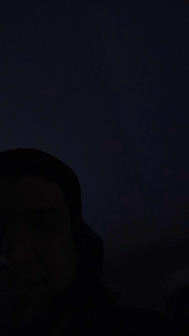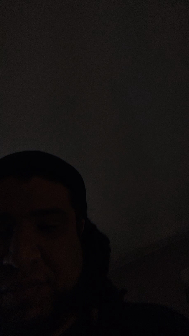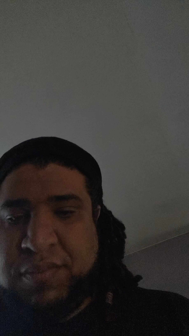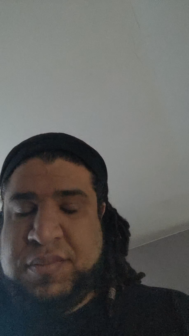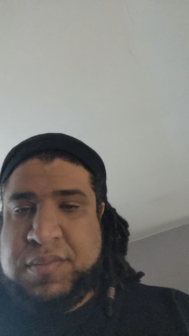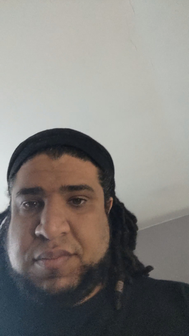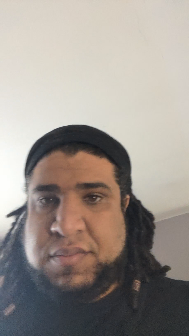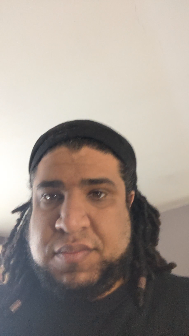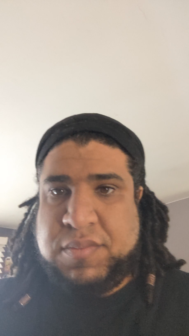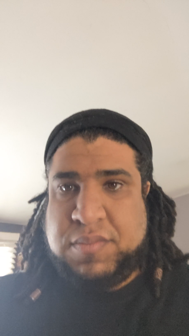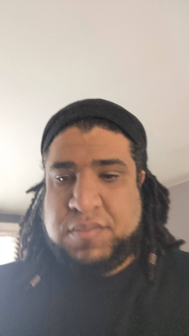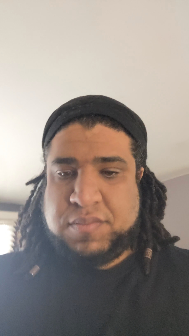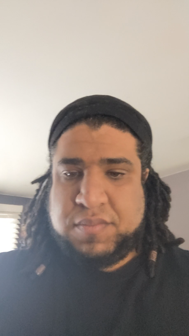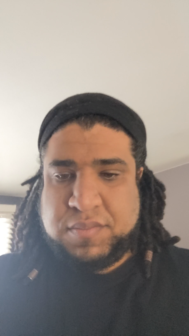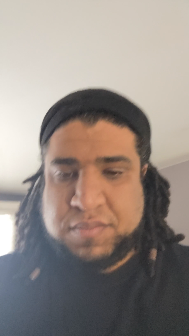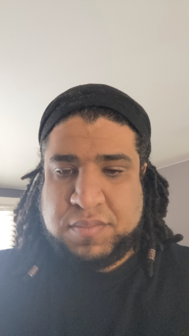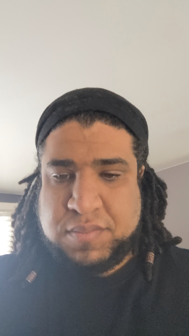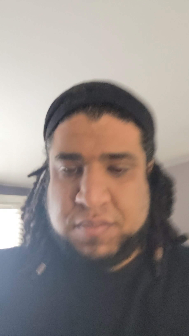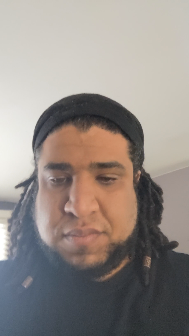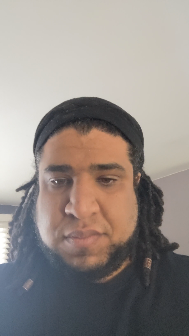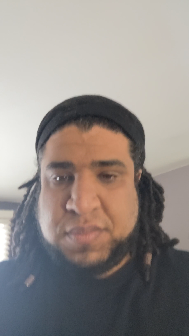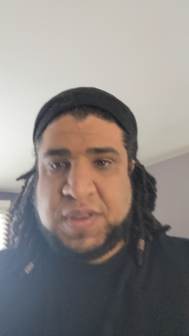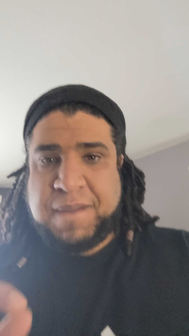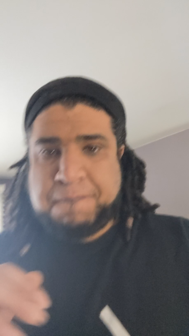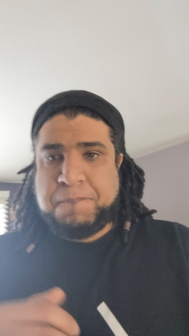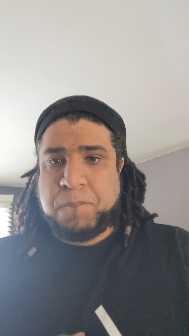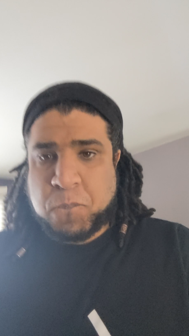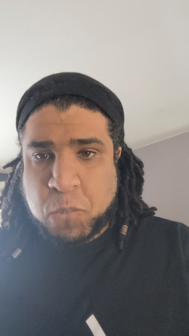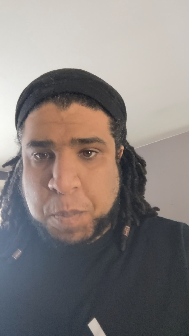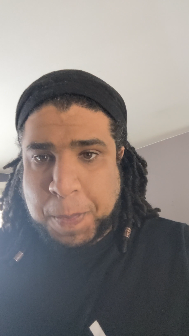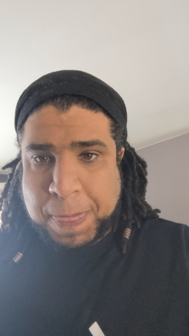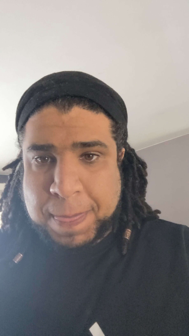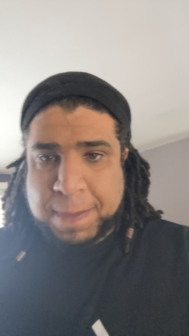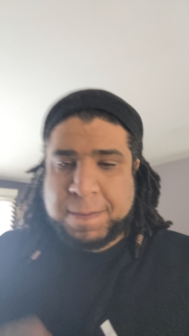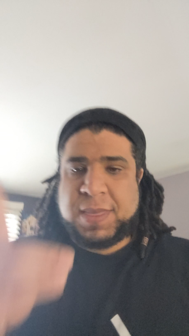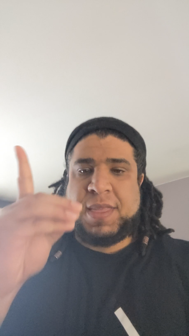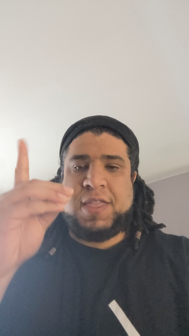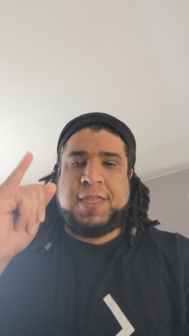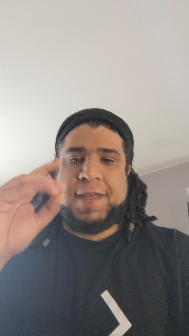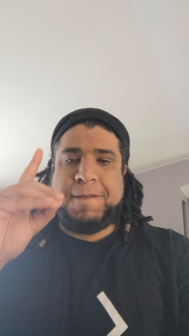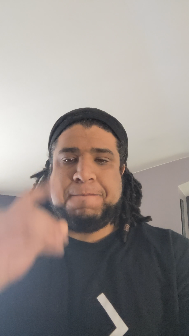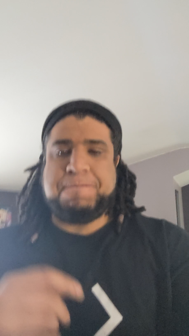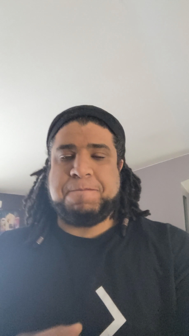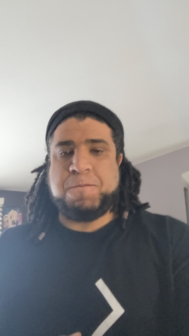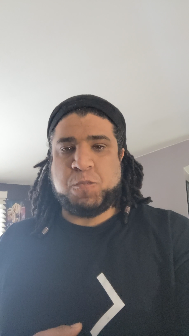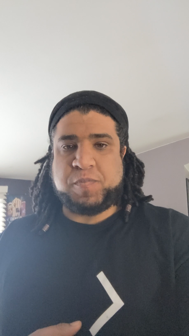did